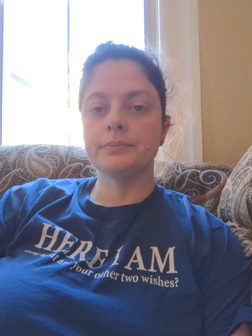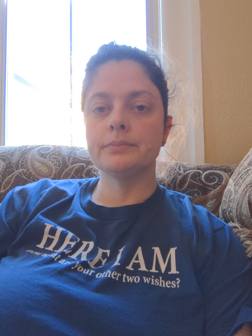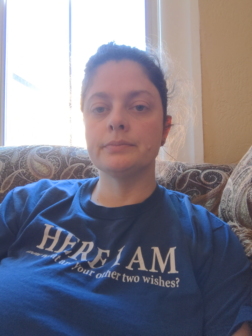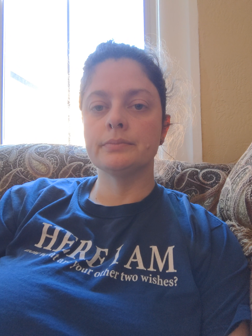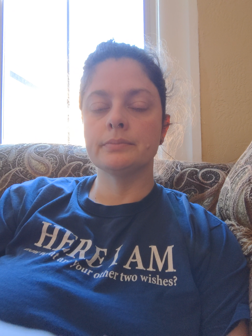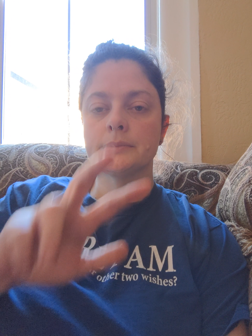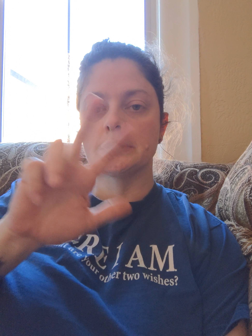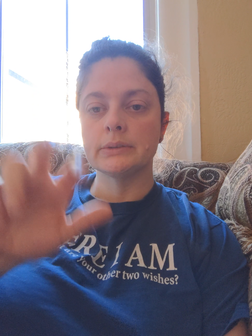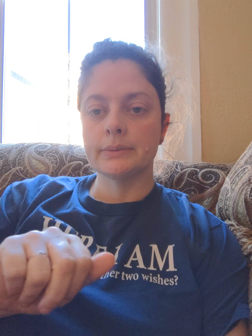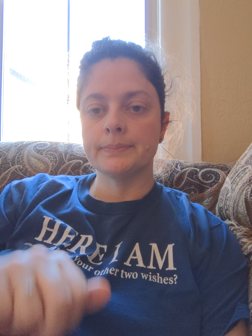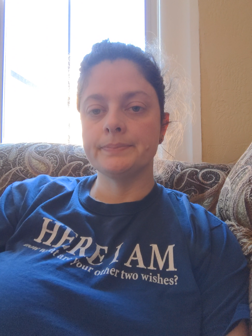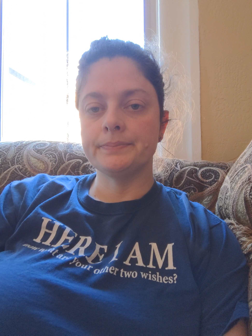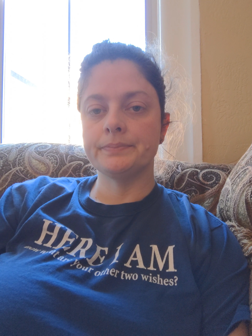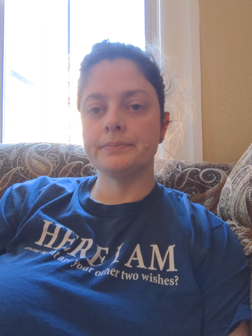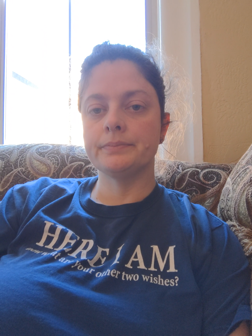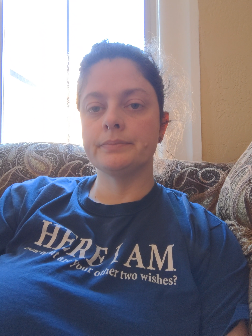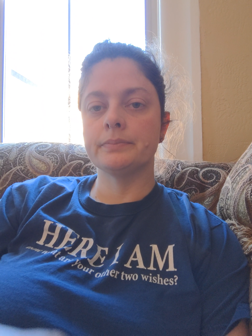pizza